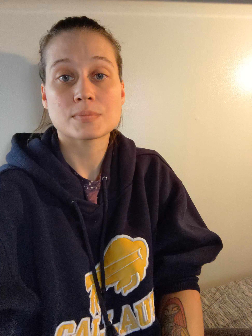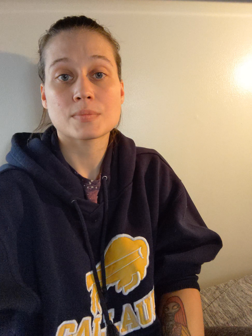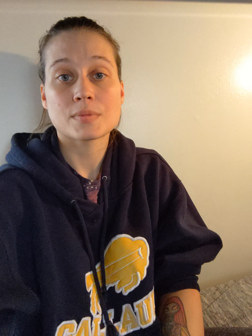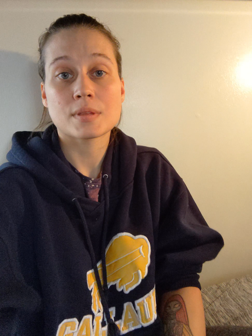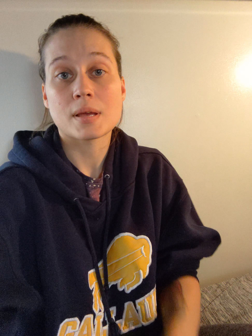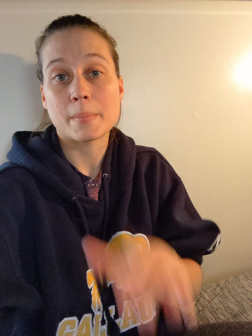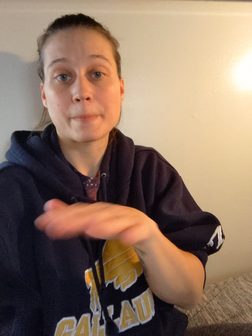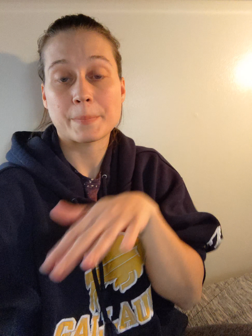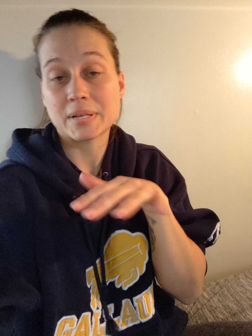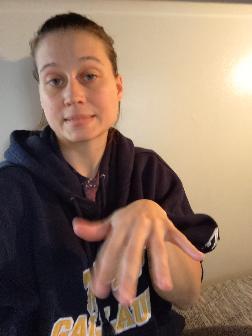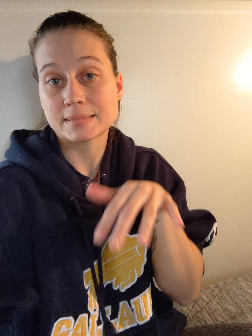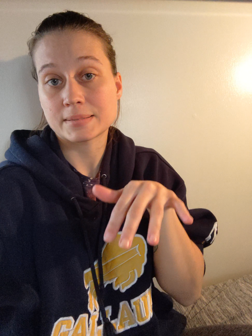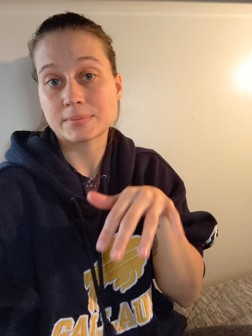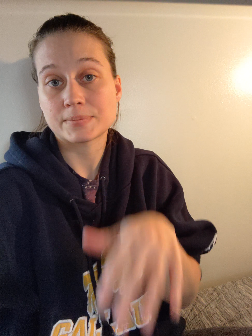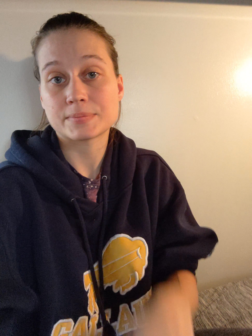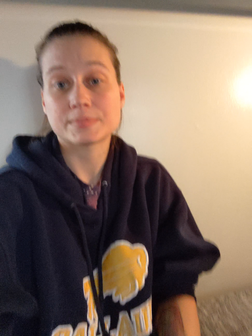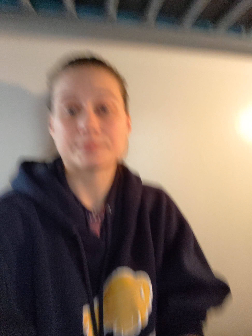mitten